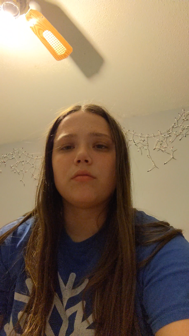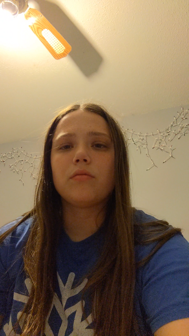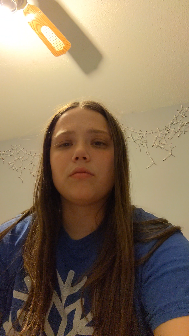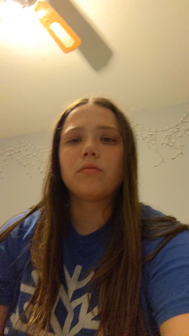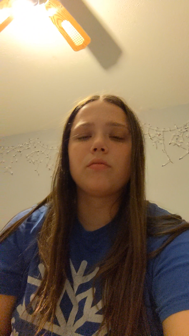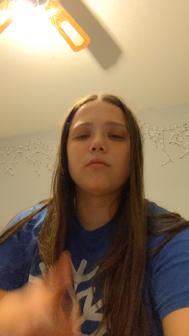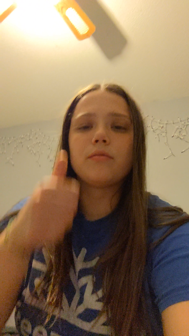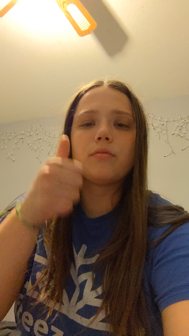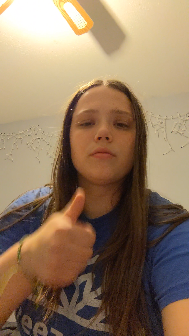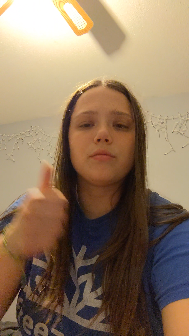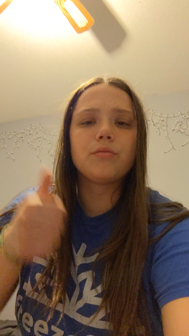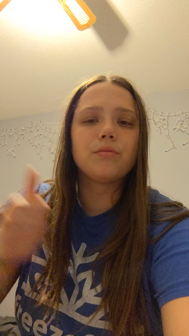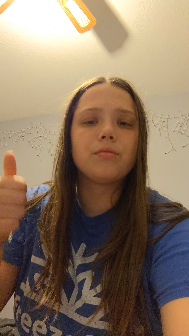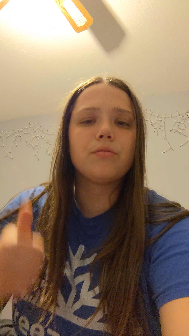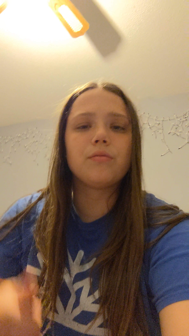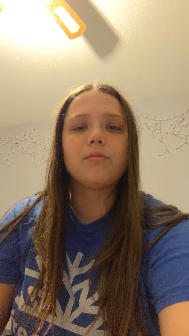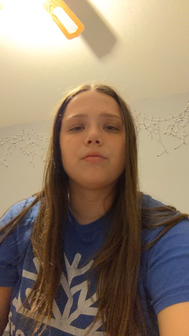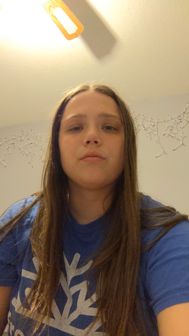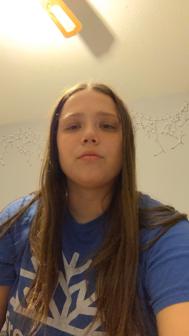each